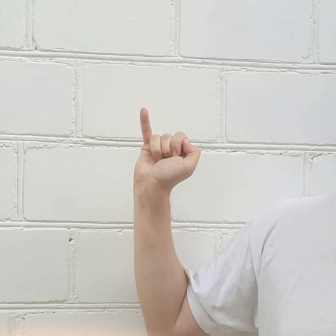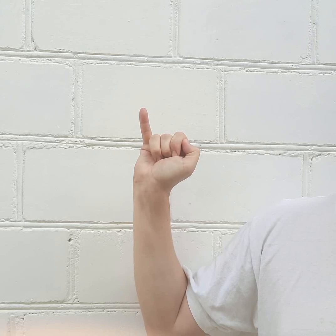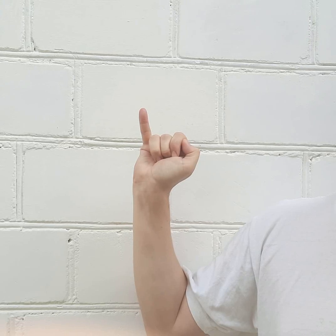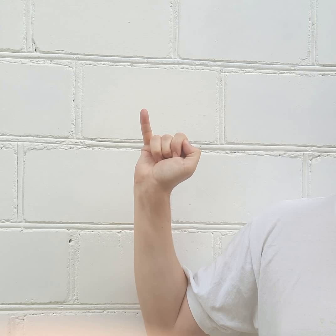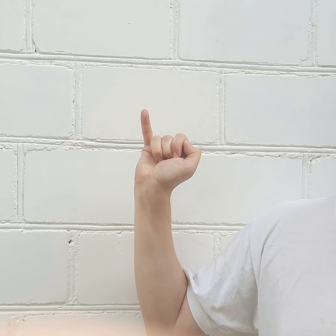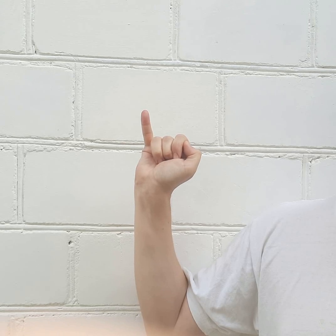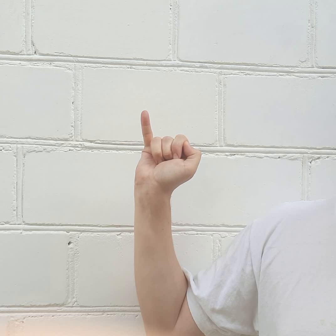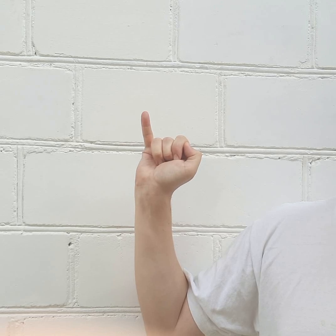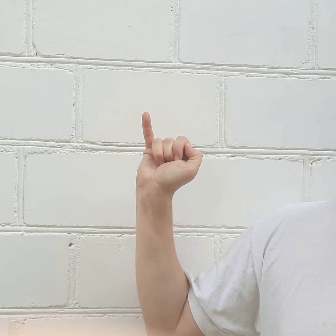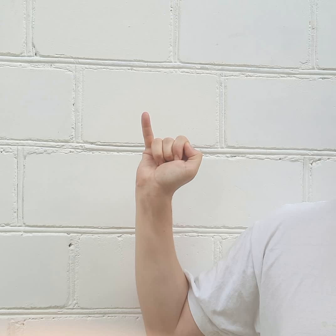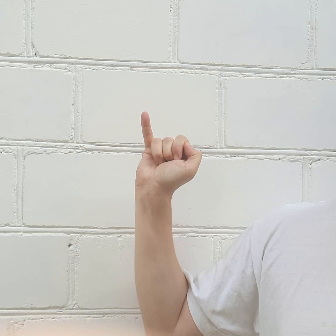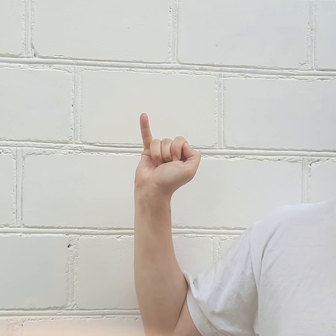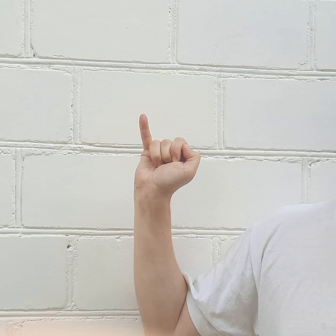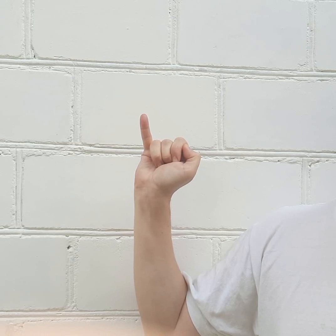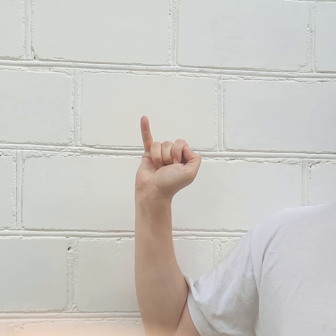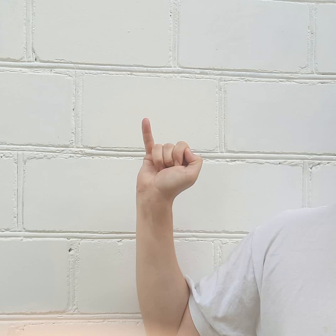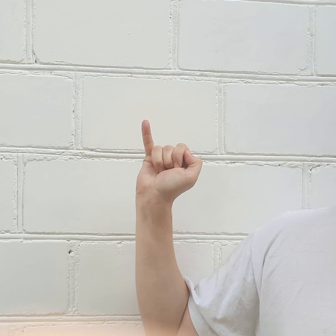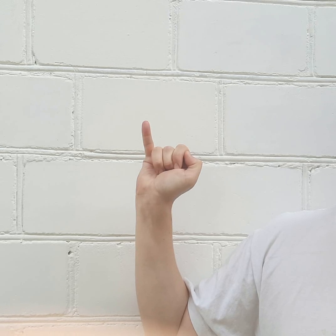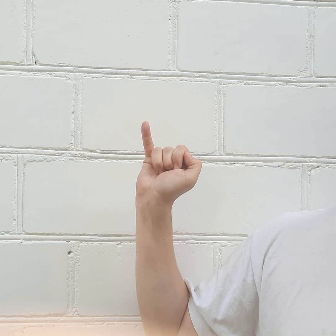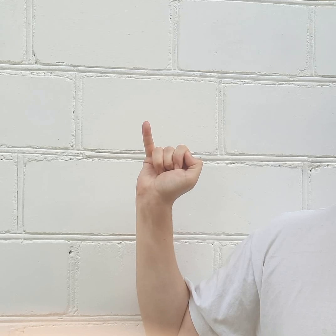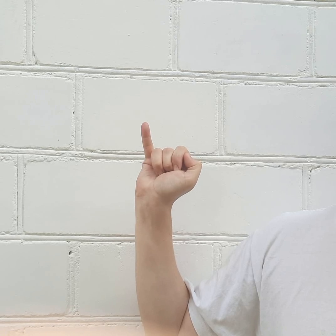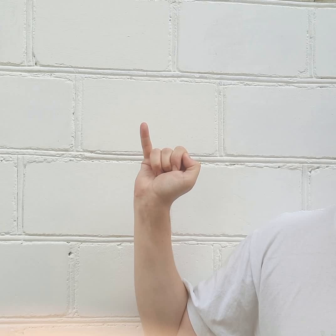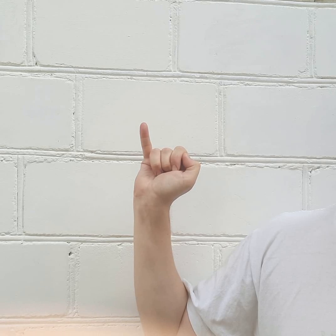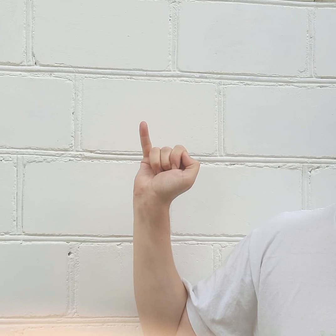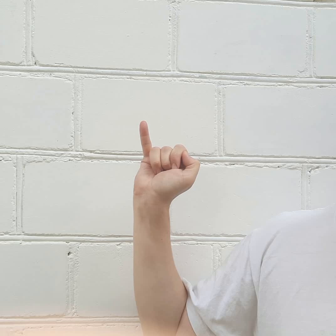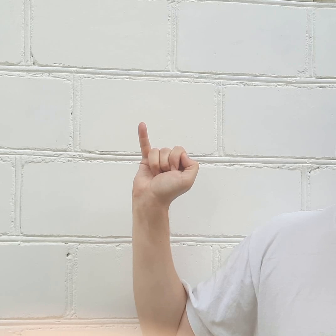І